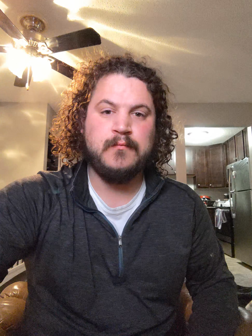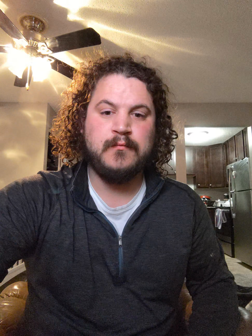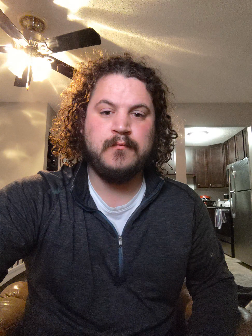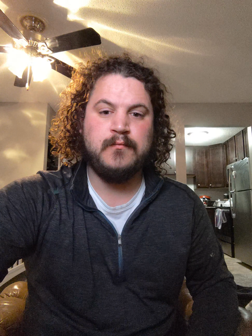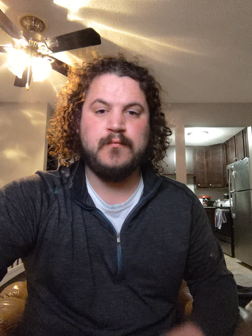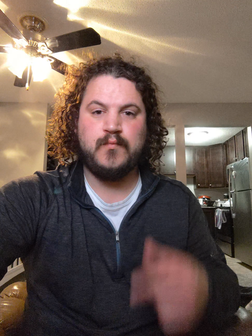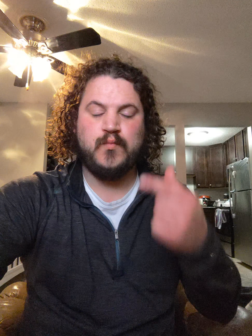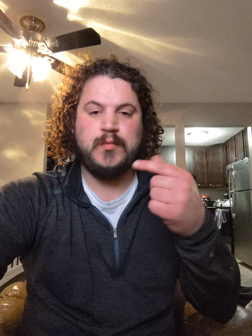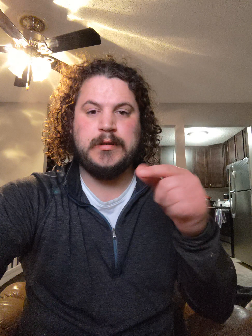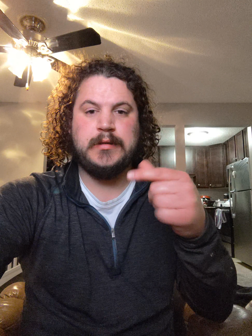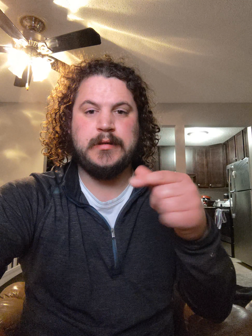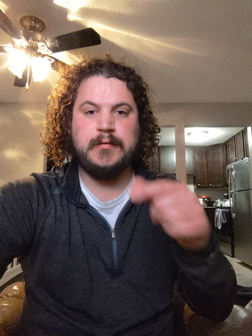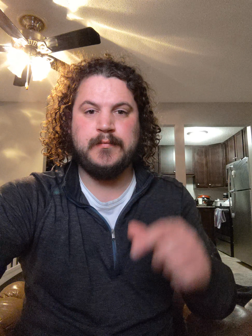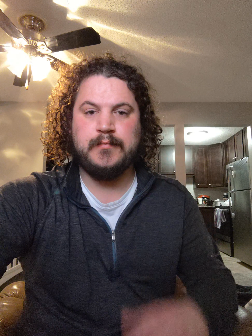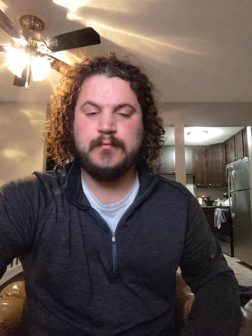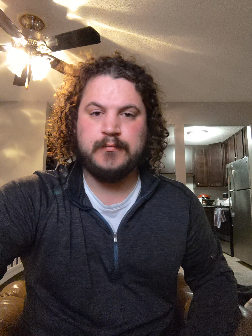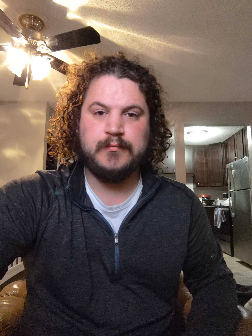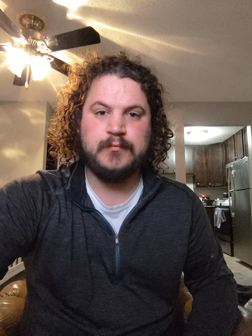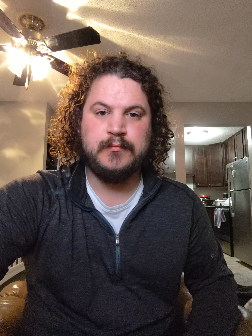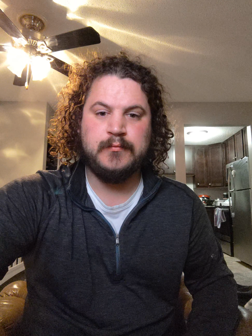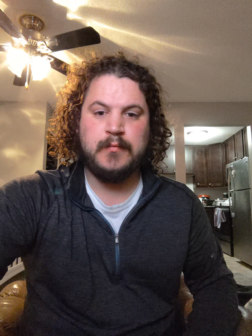green